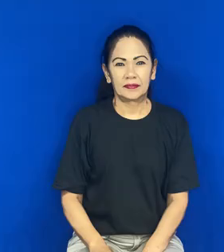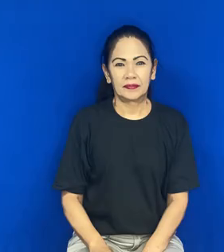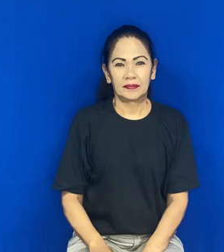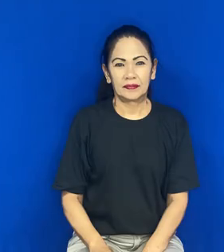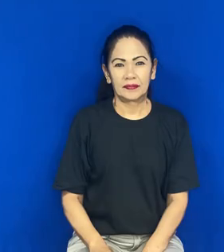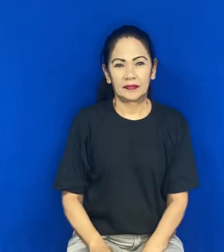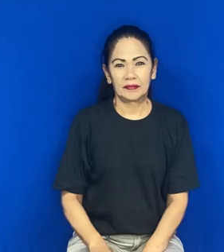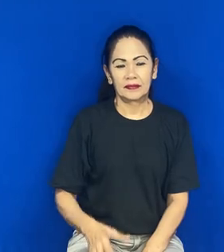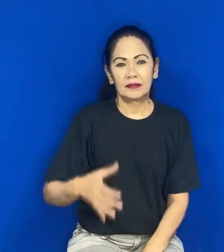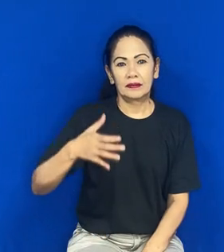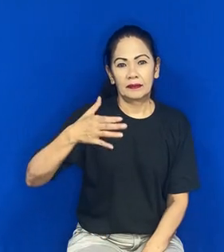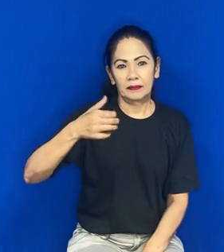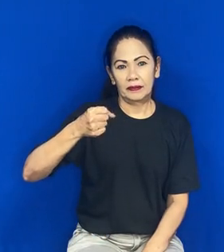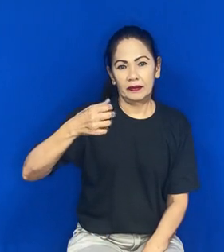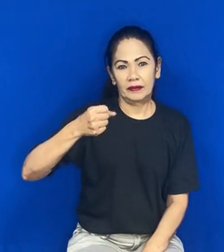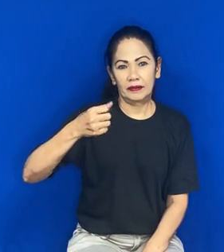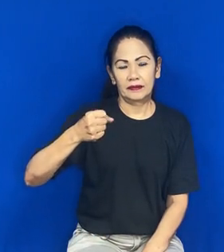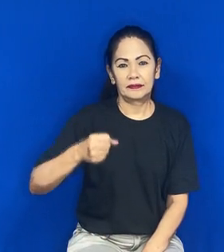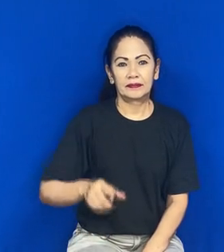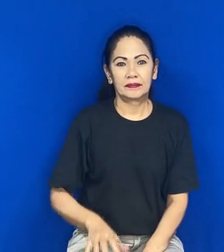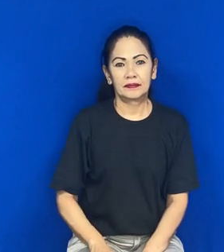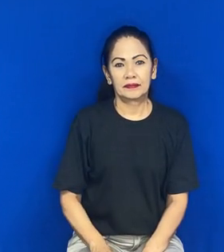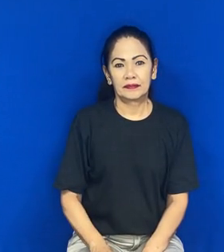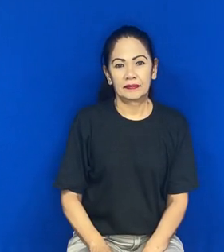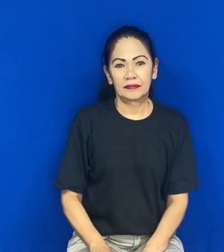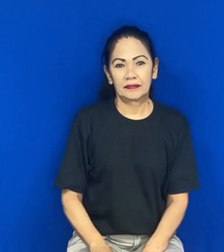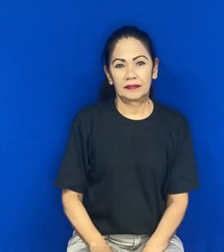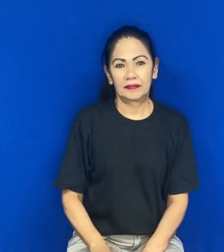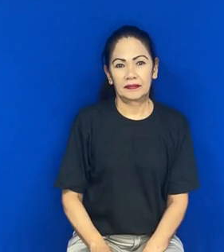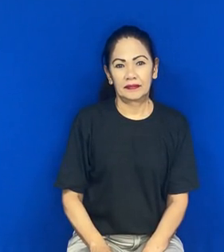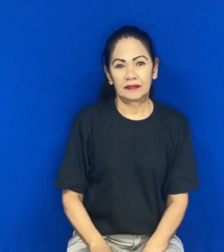milk